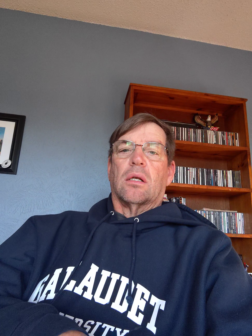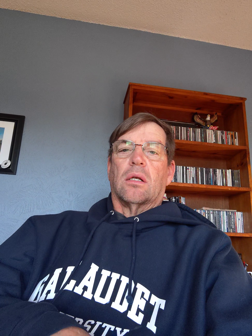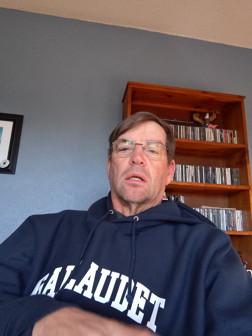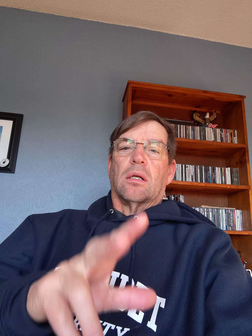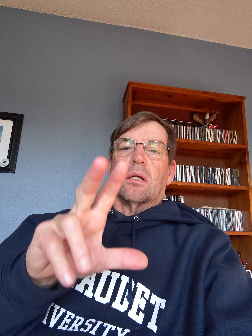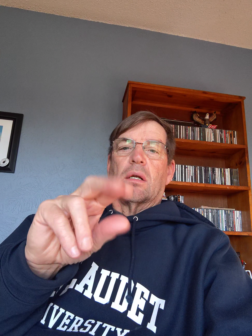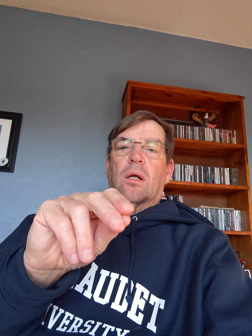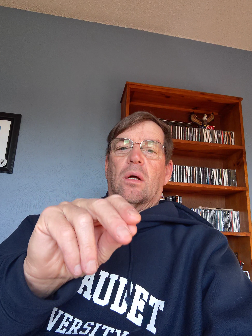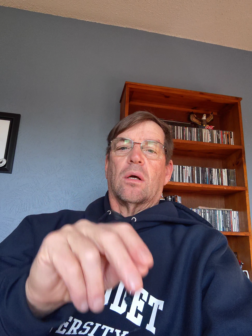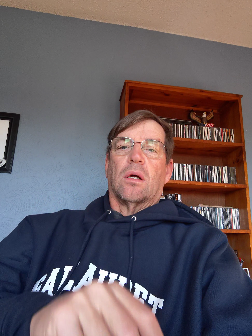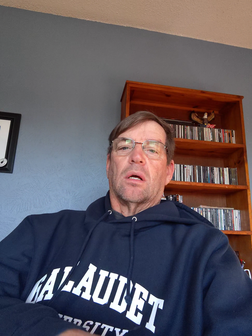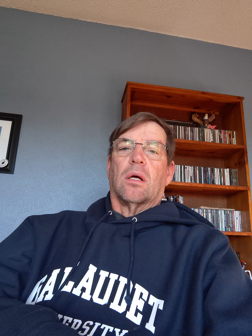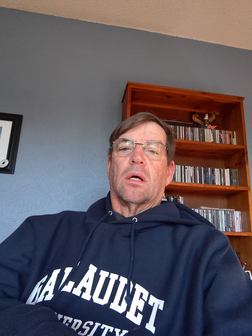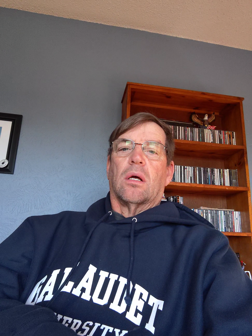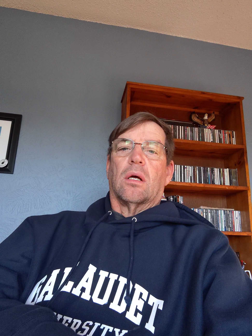no